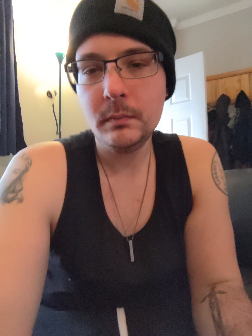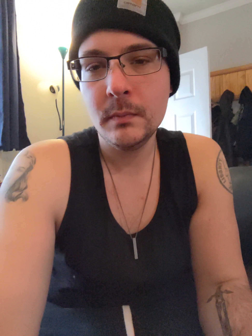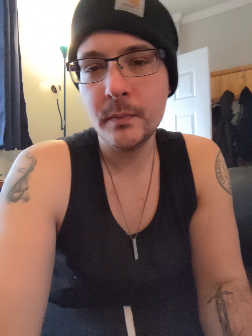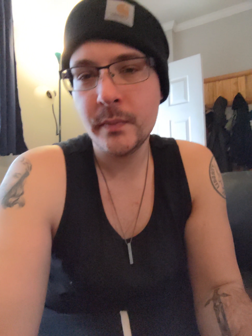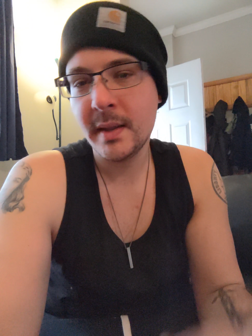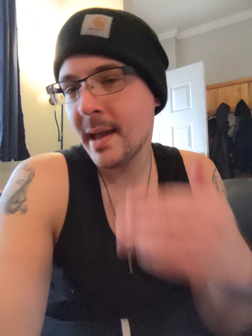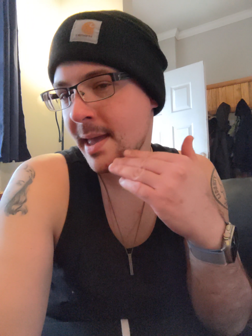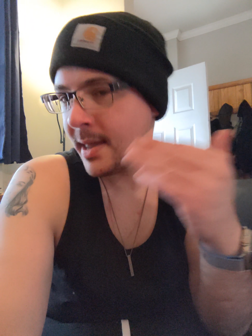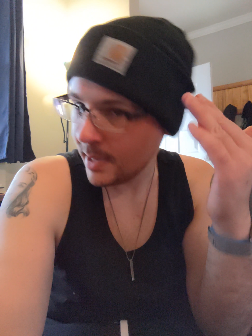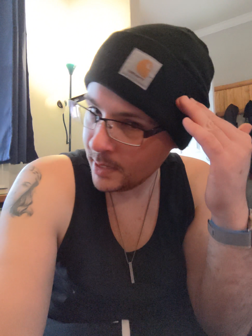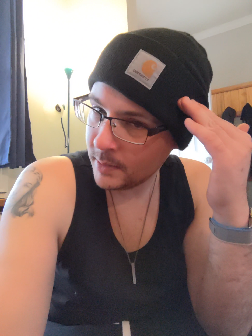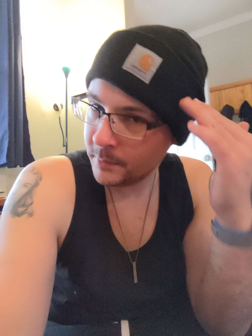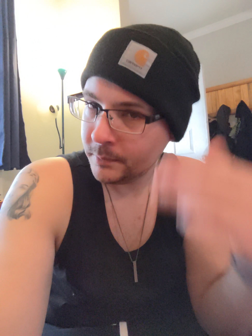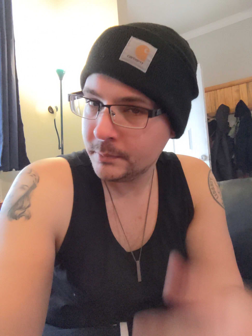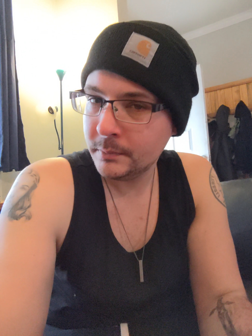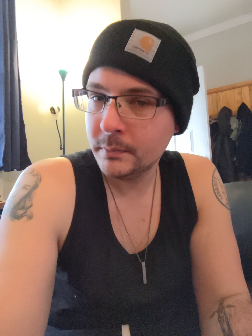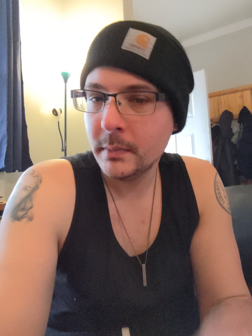head